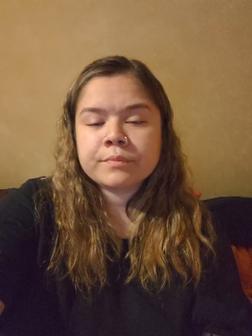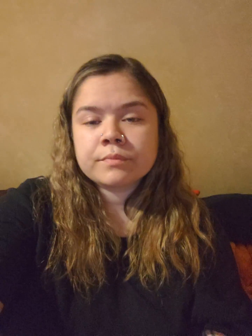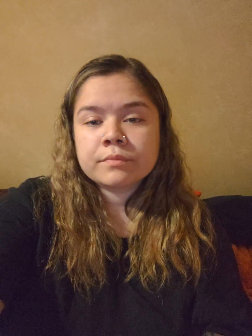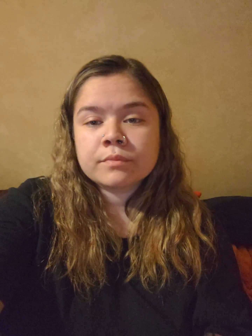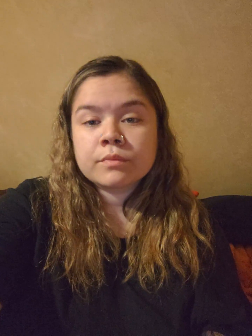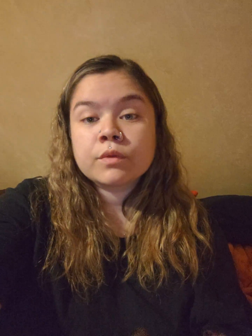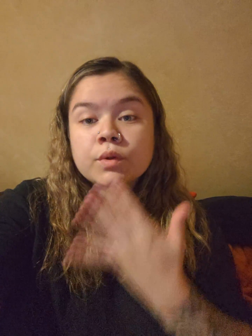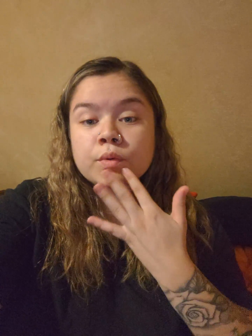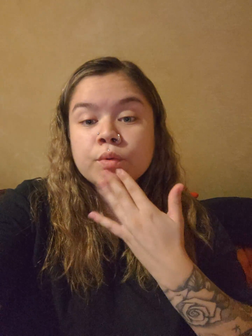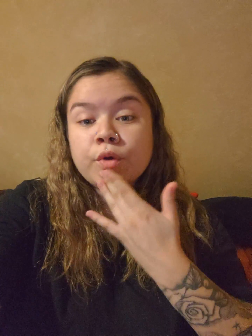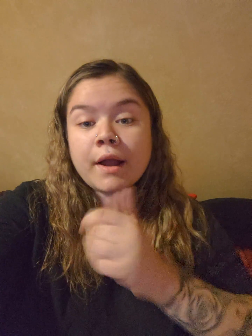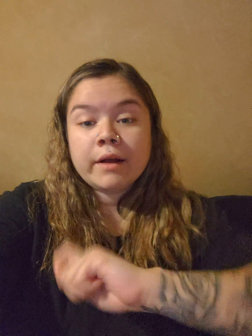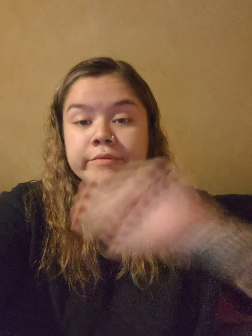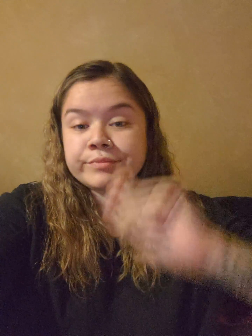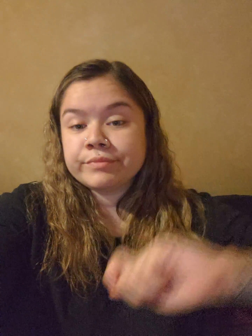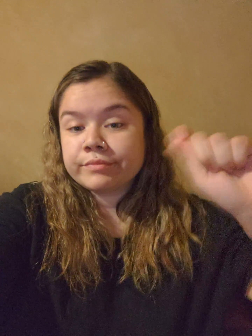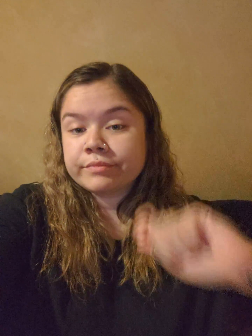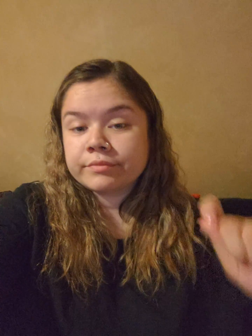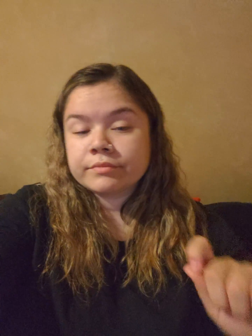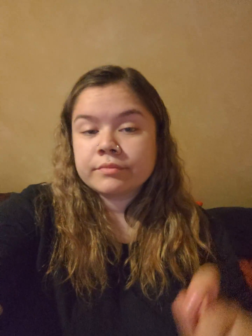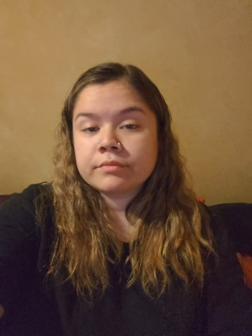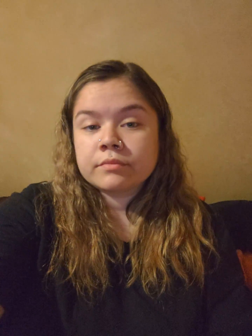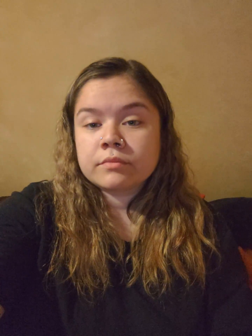crayon